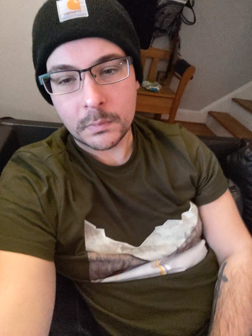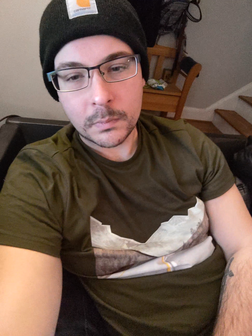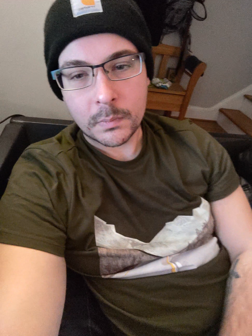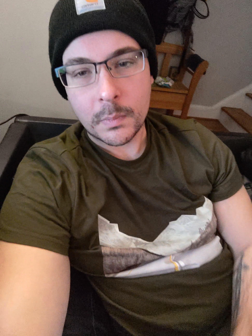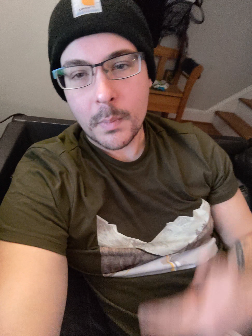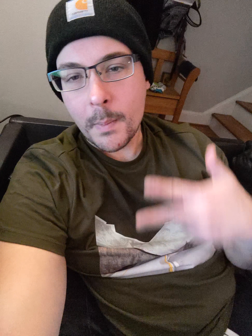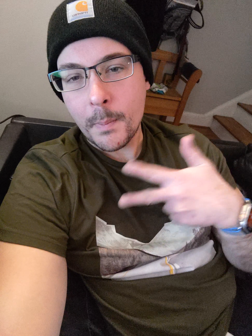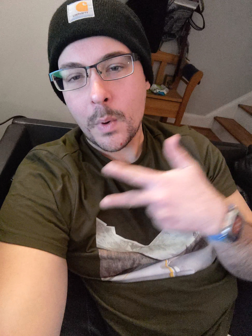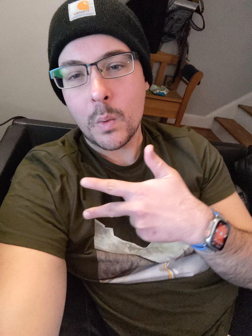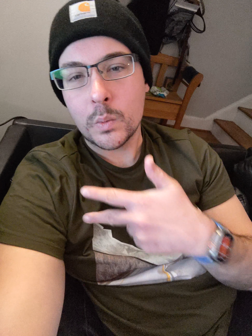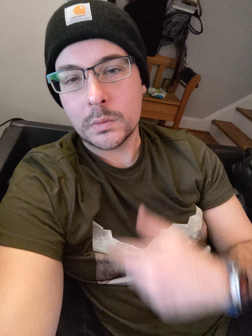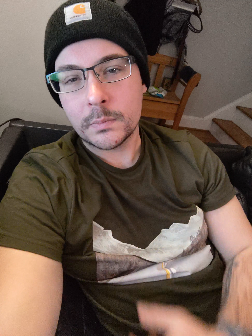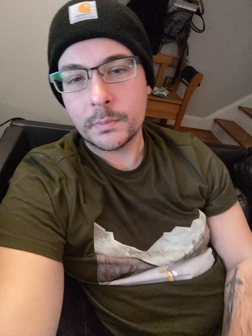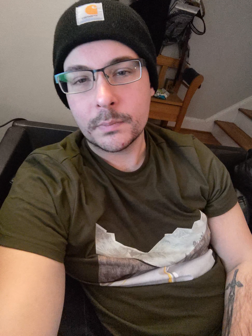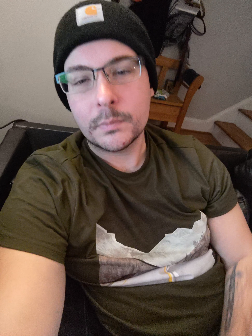boat